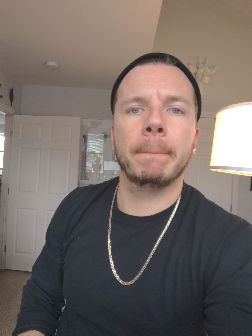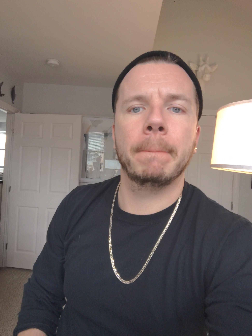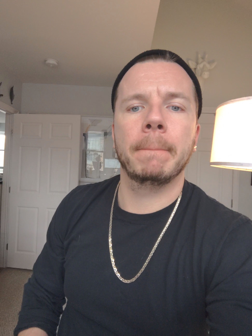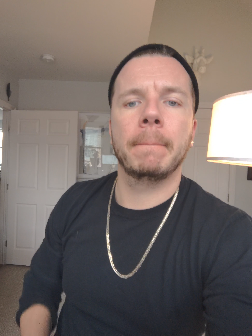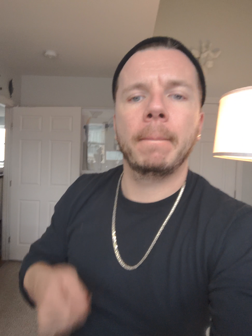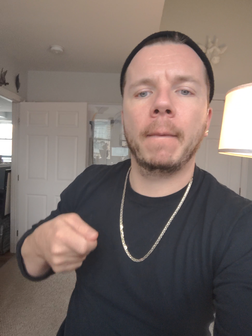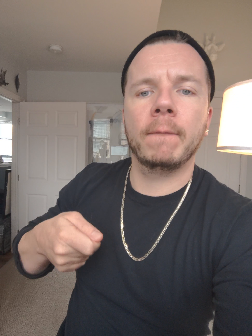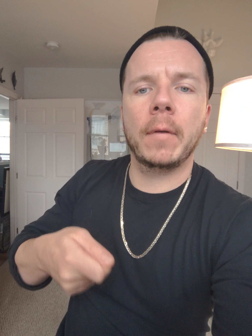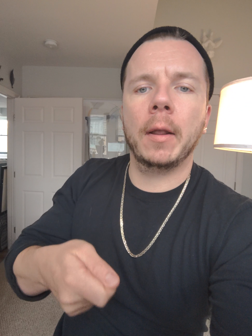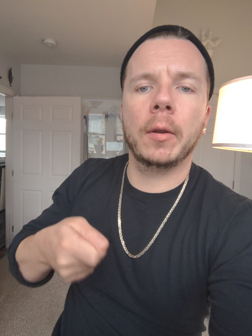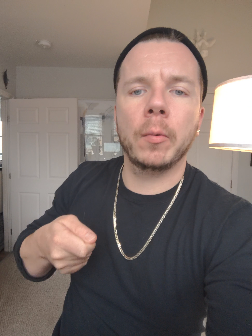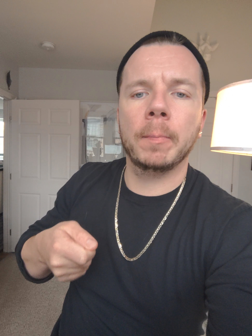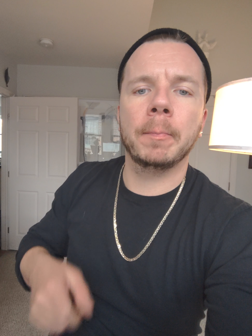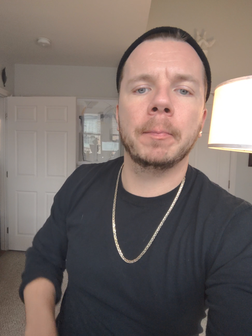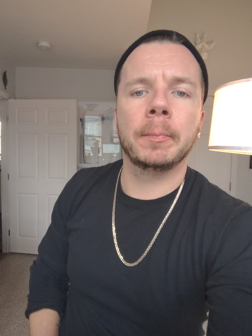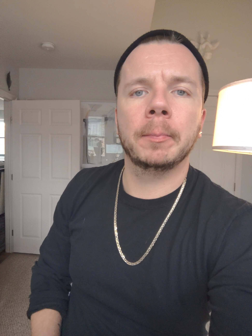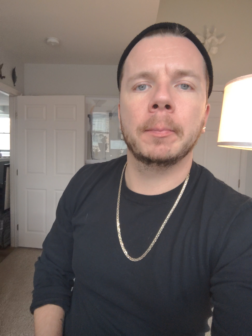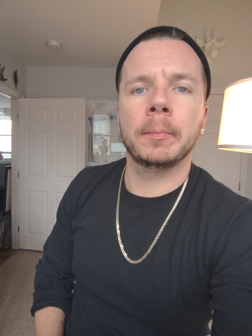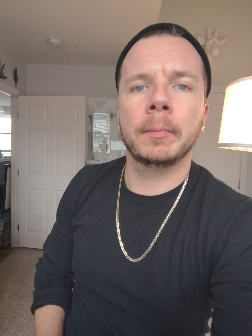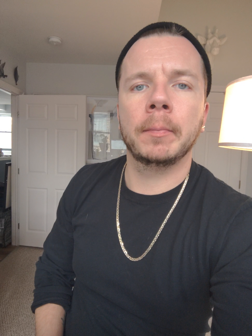vacuum